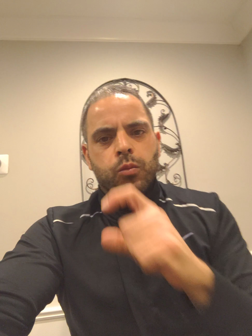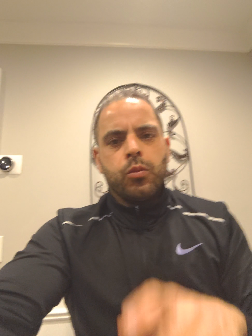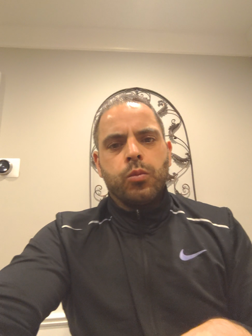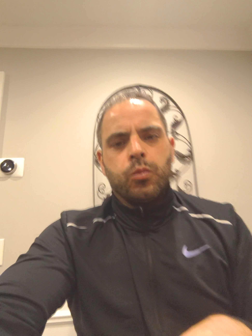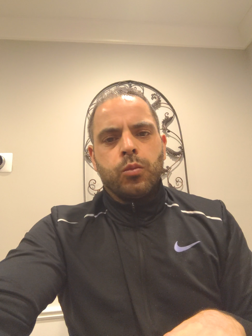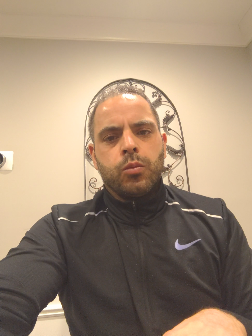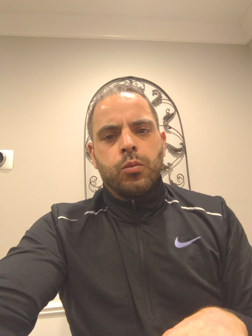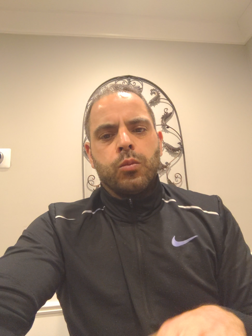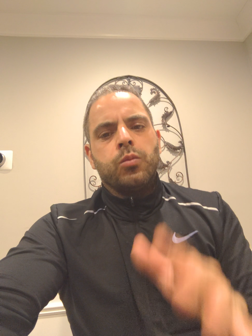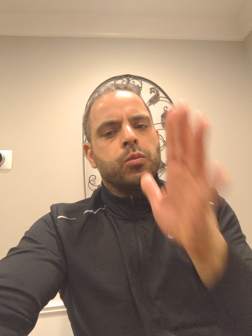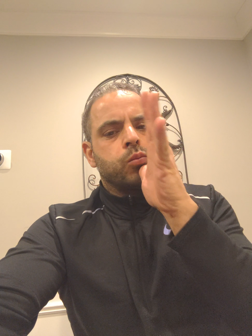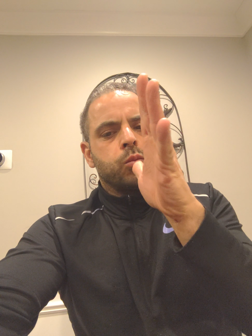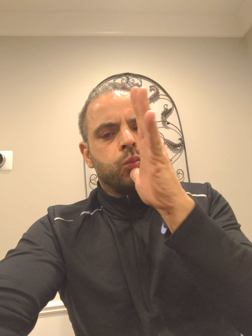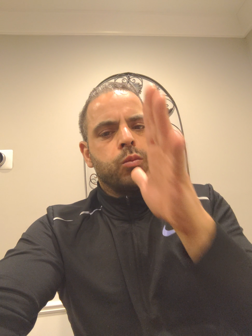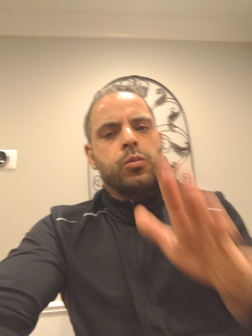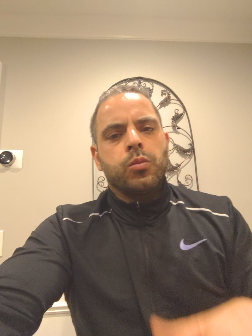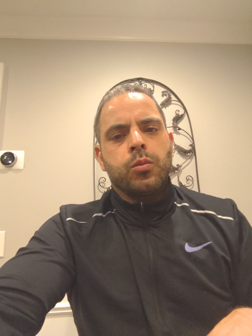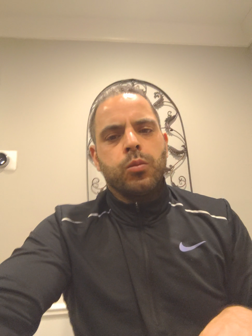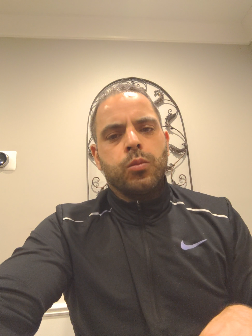mom